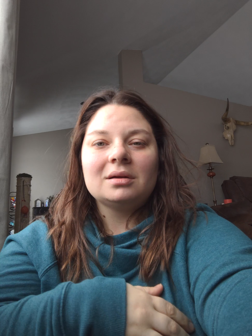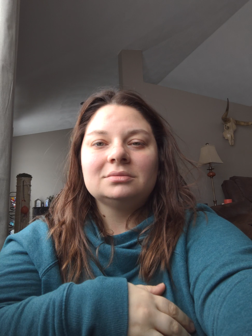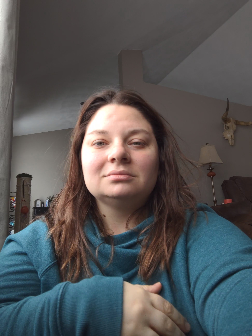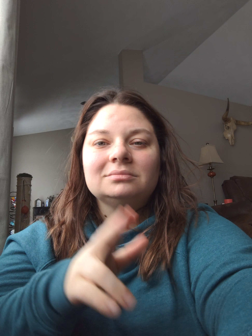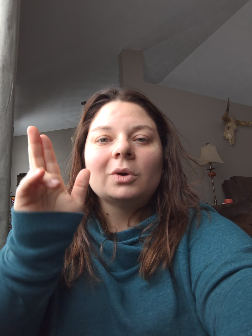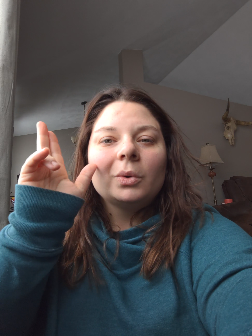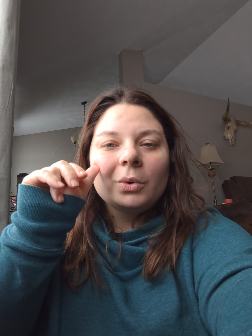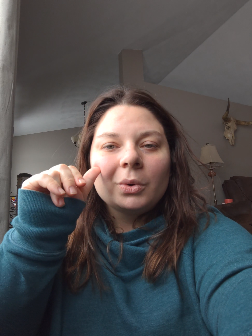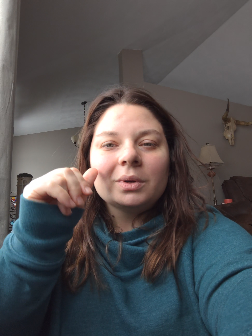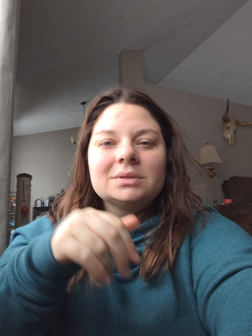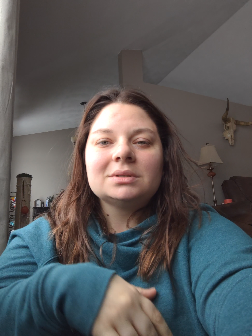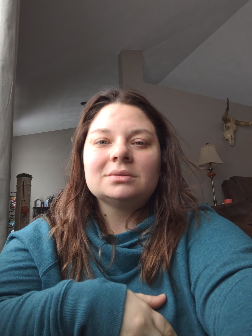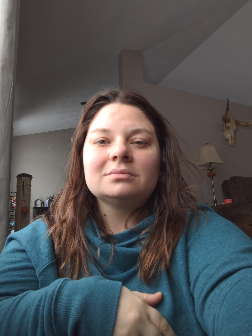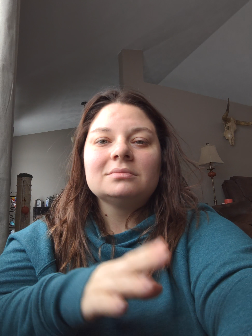horse